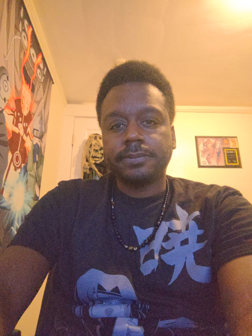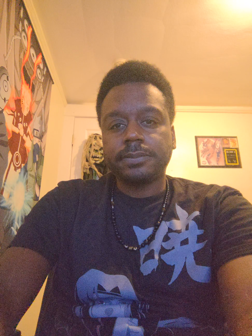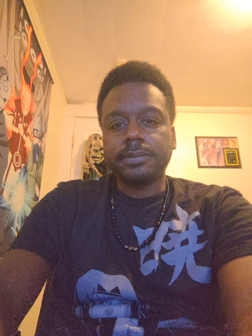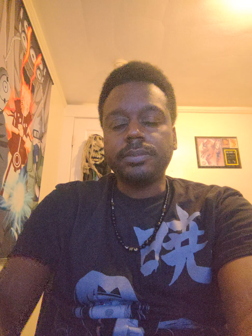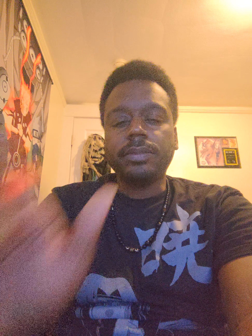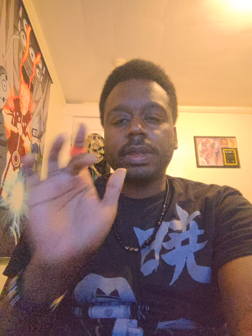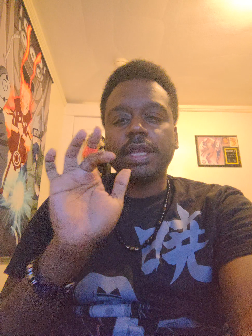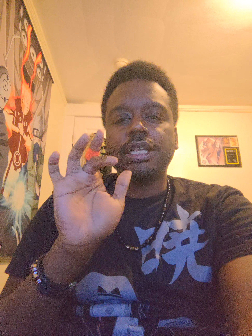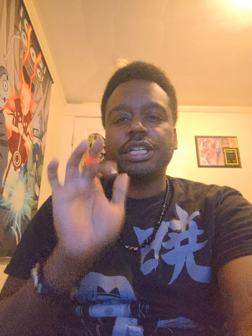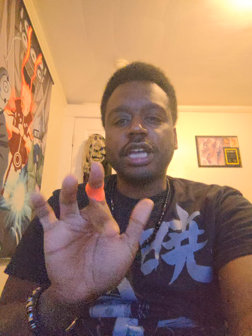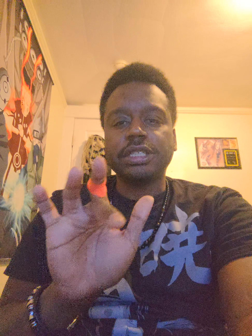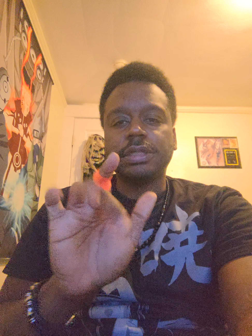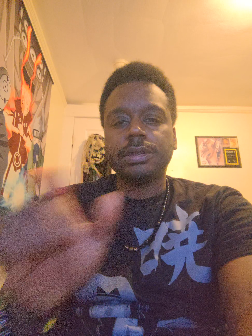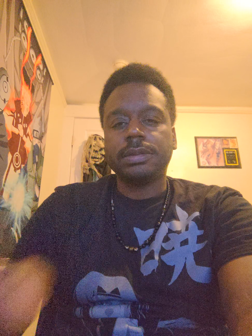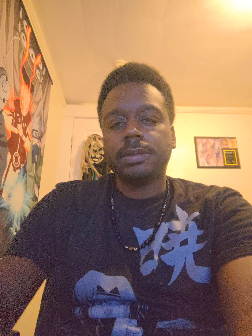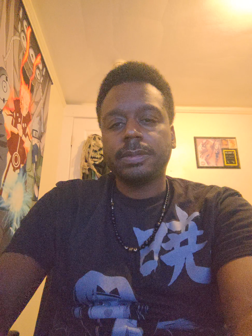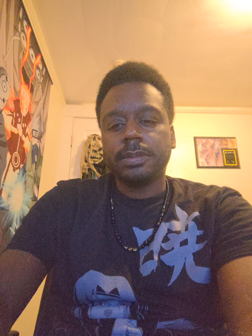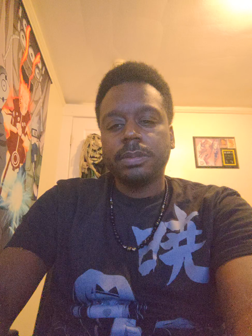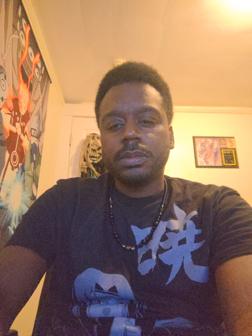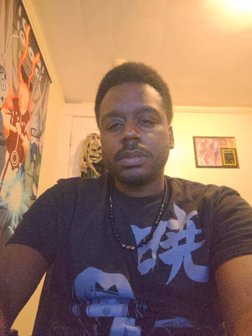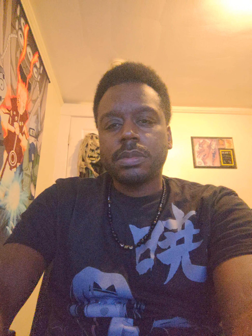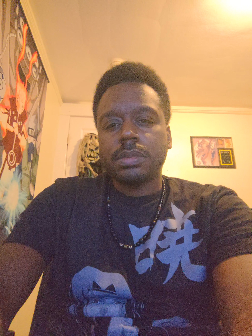touch